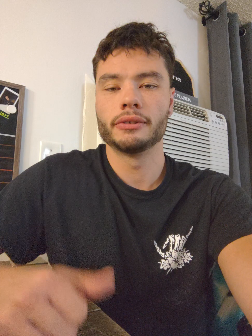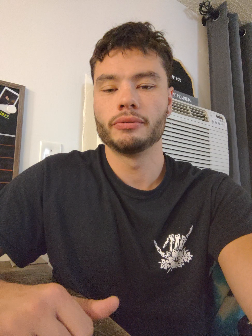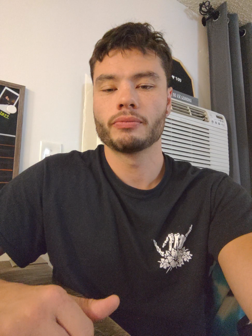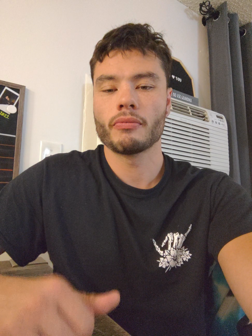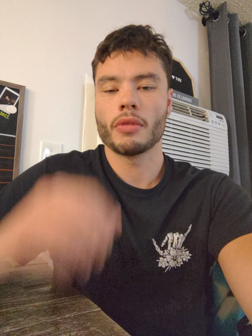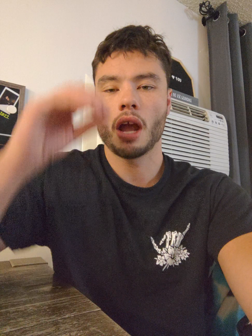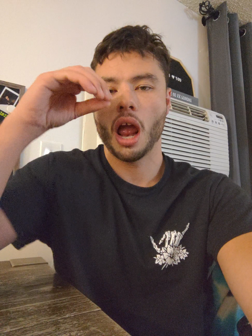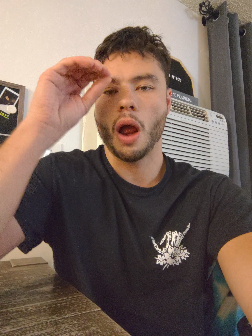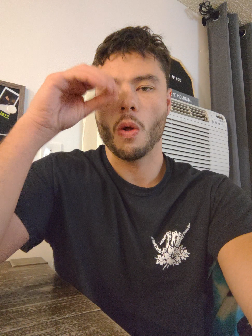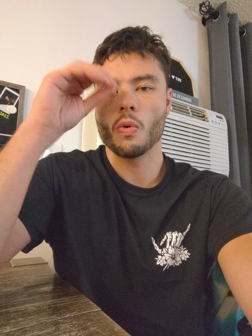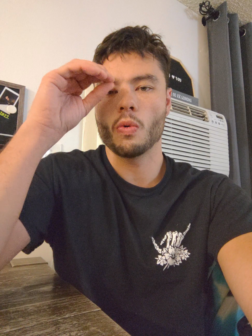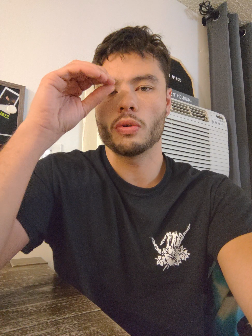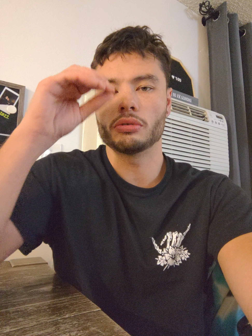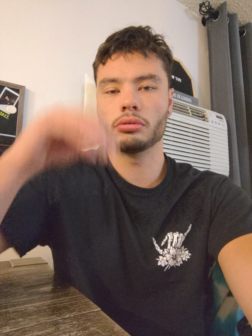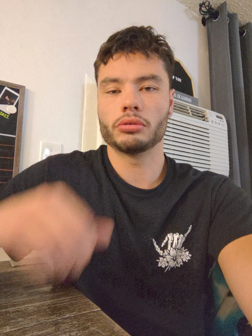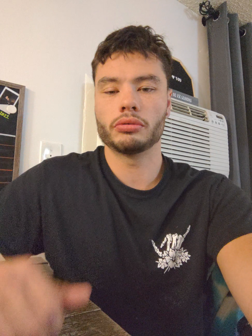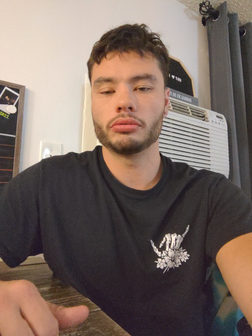owl